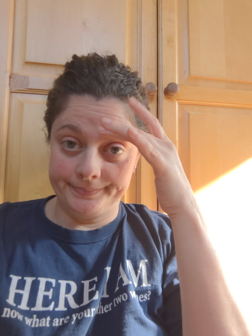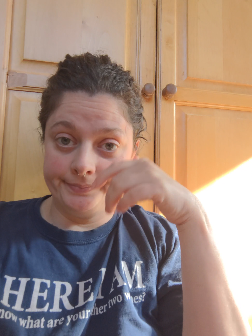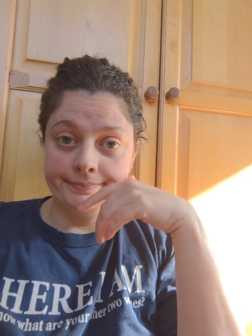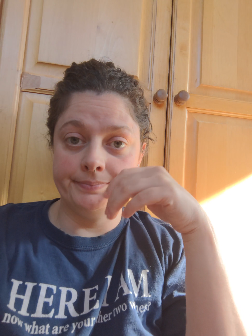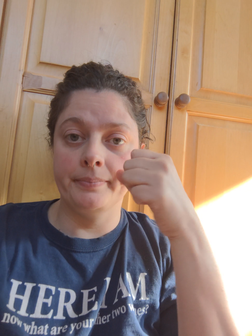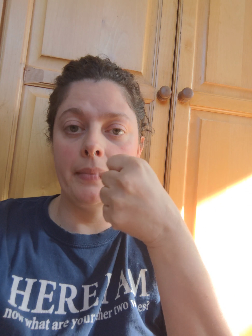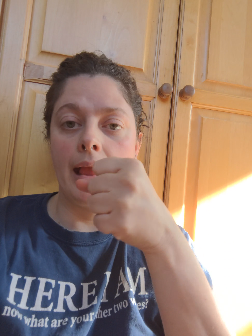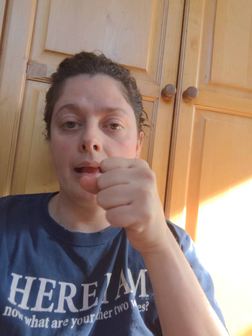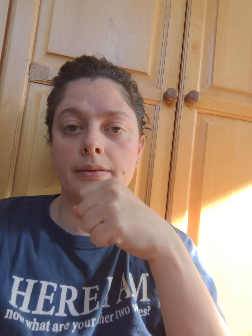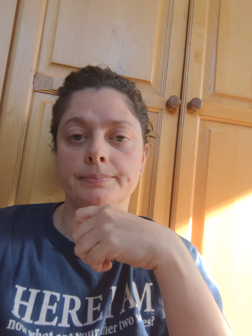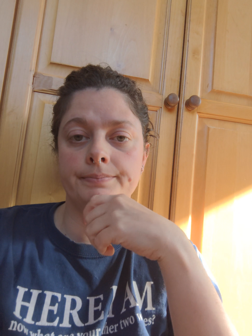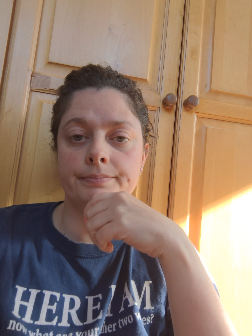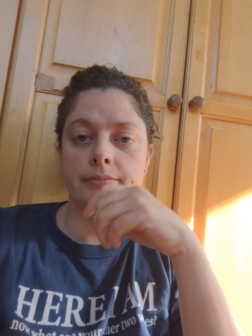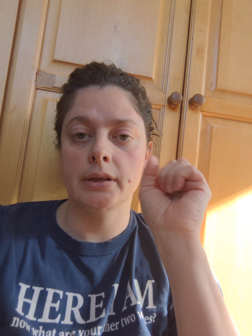make